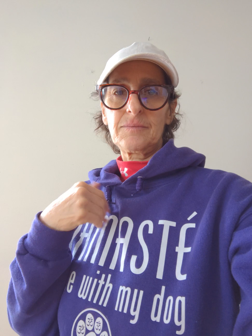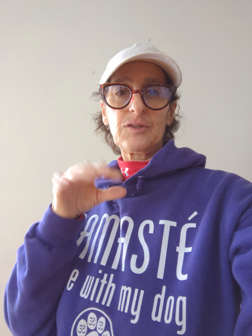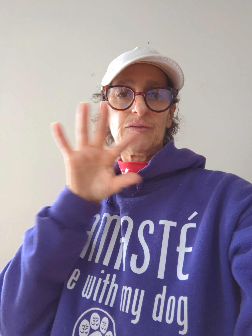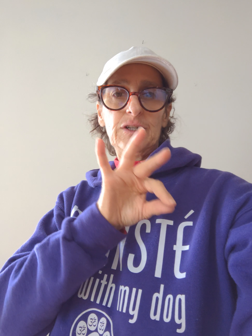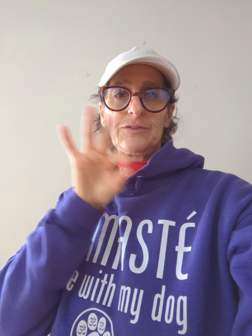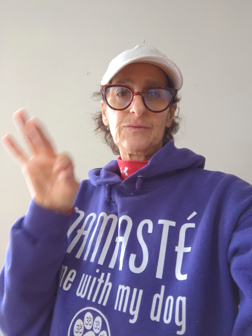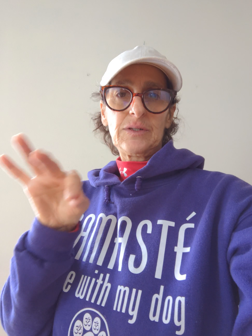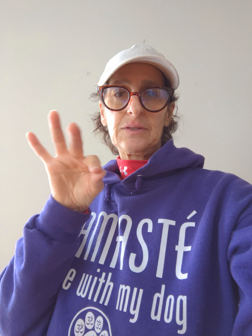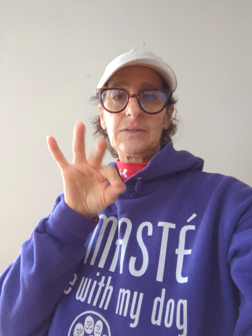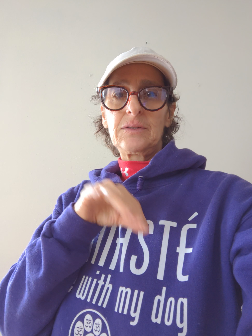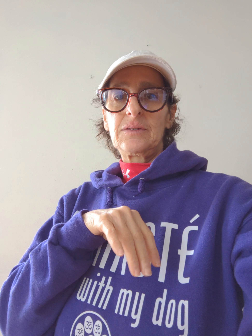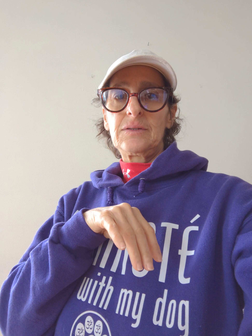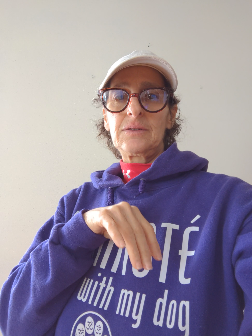french fries